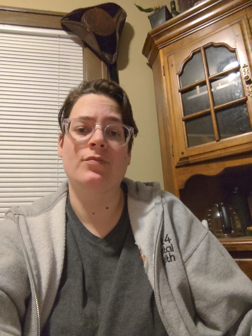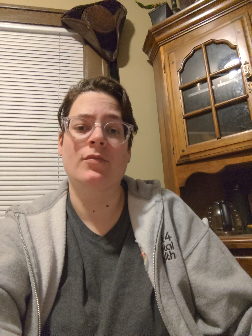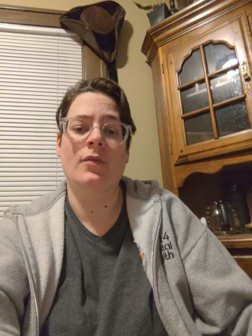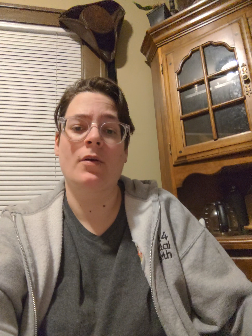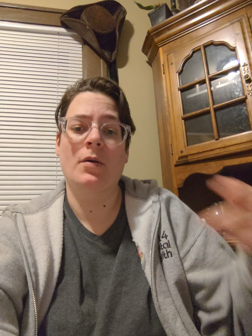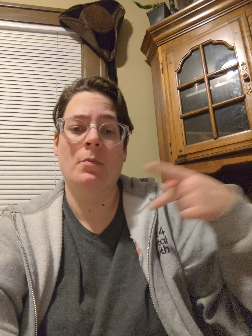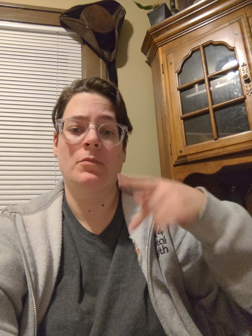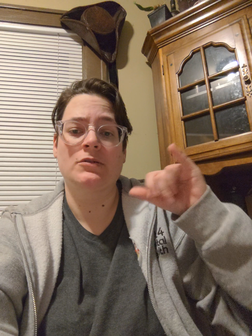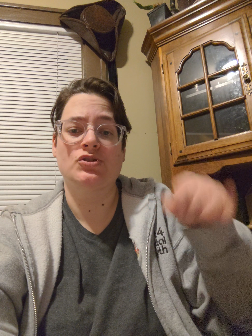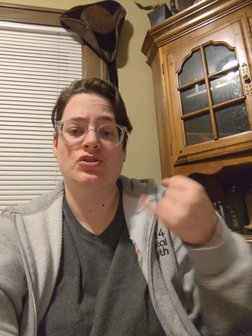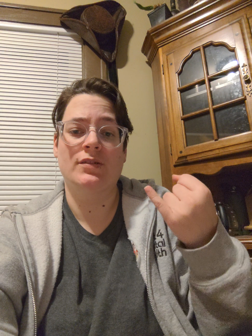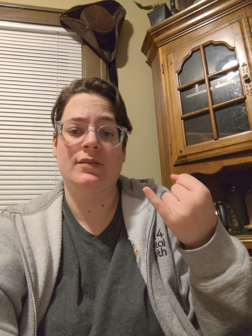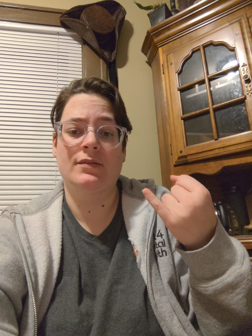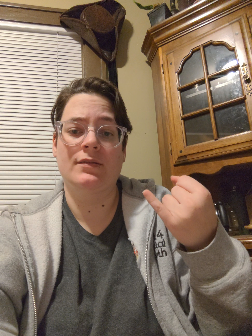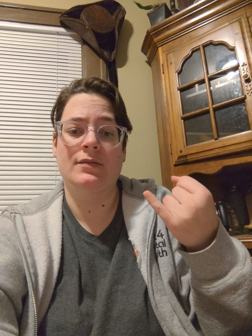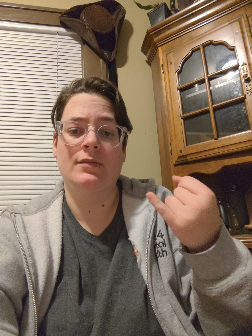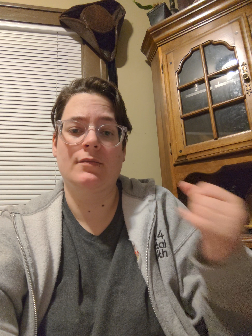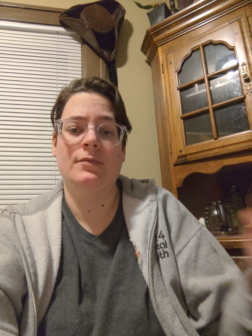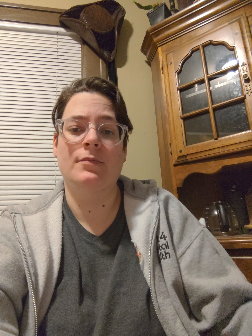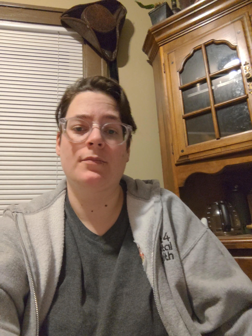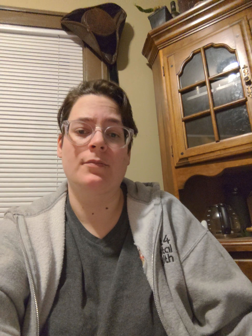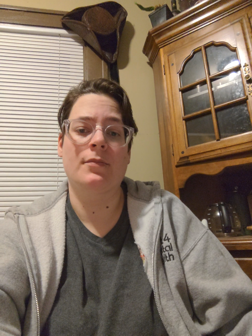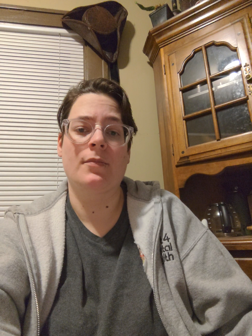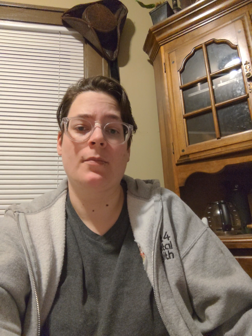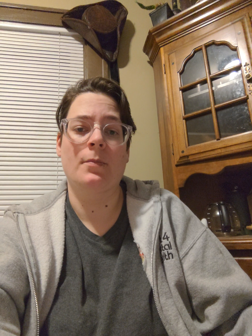pajamas